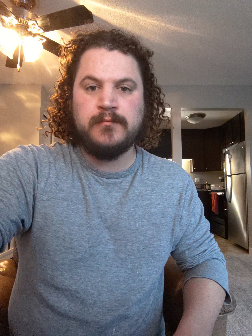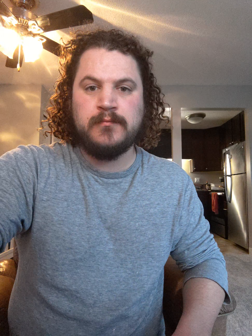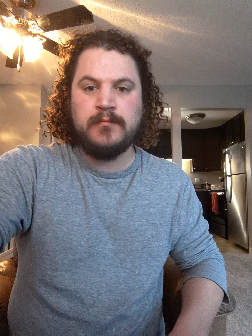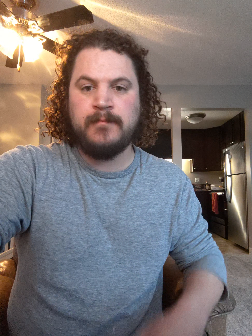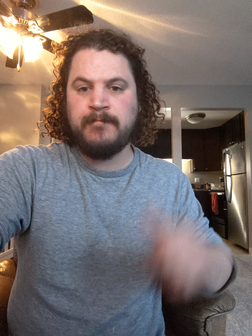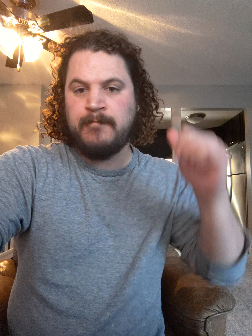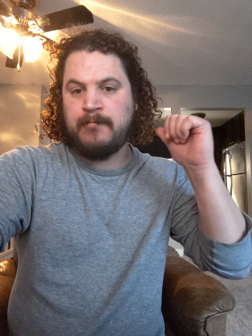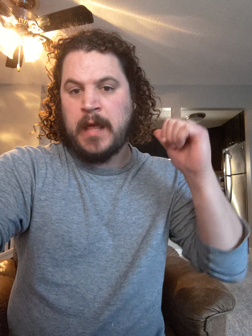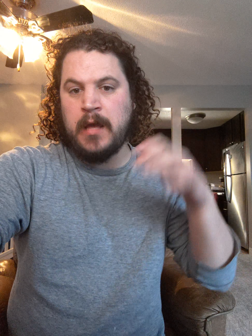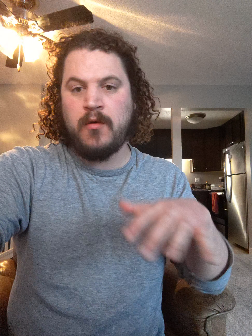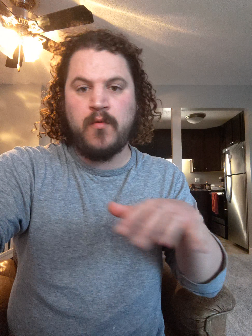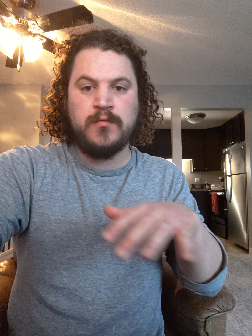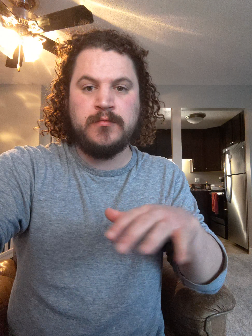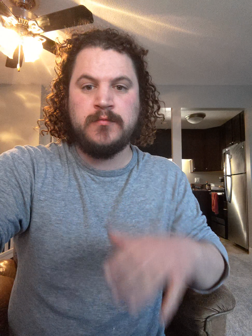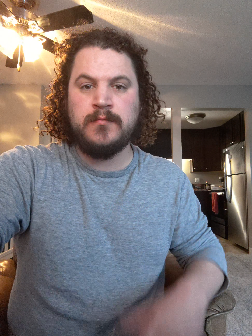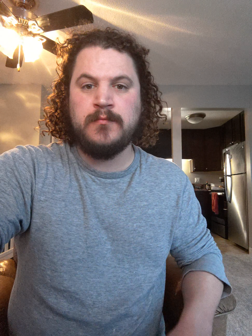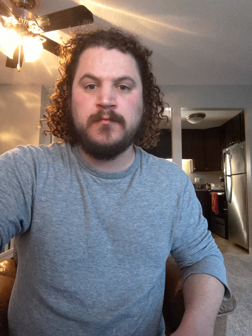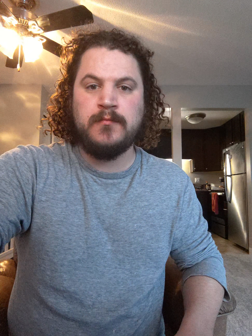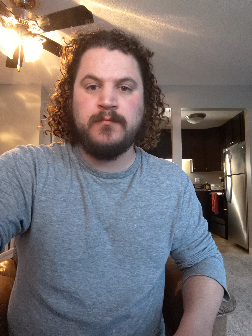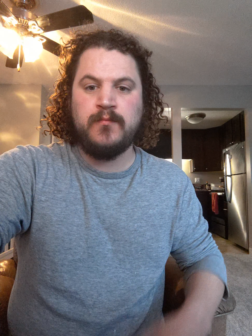backyard